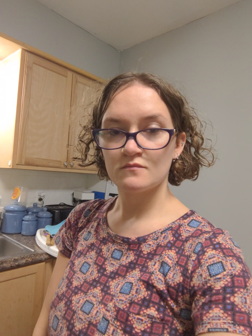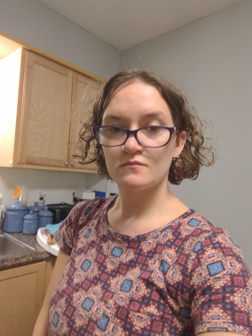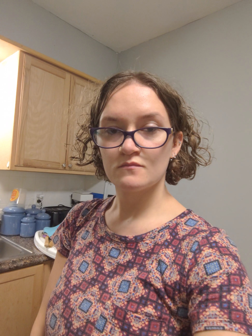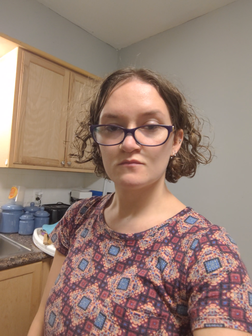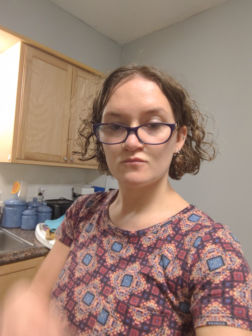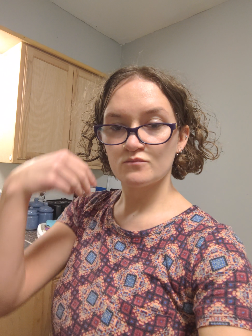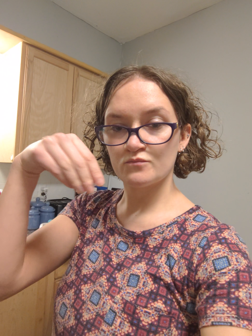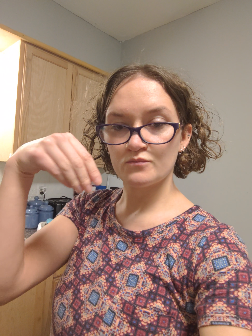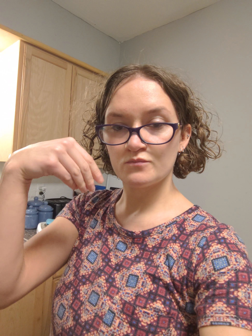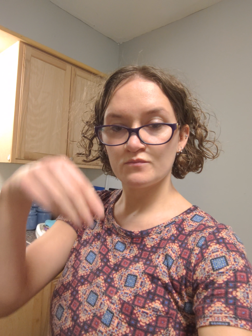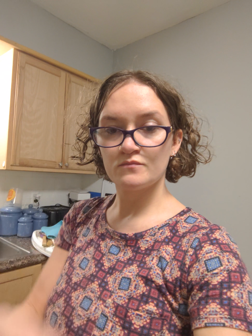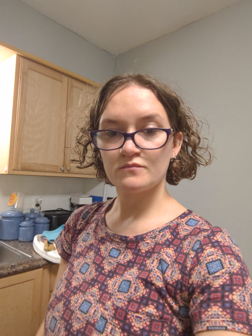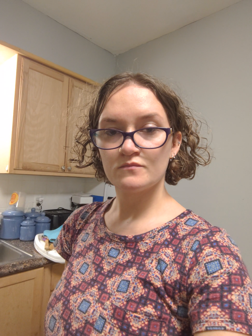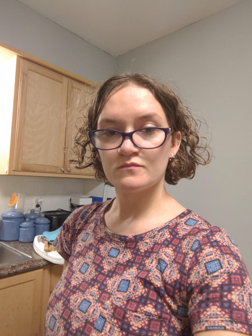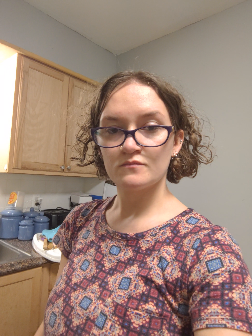store